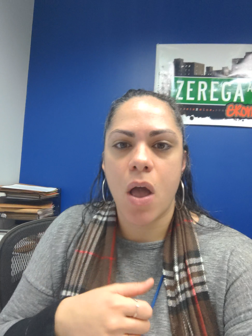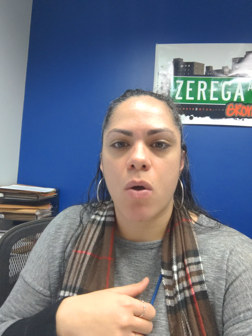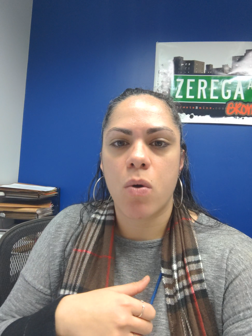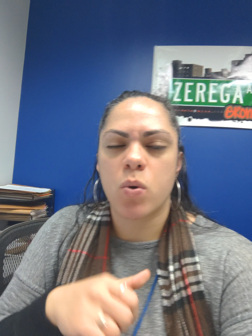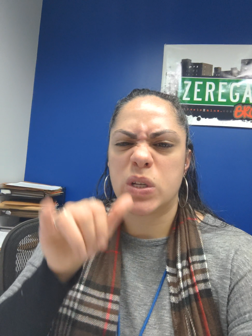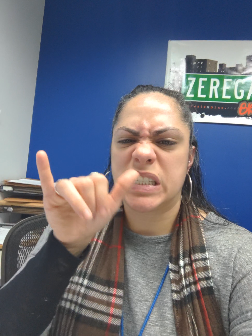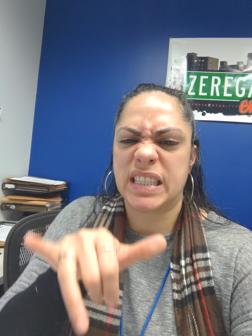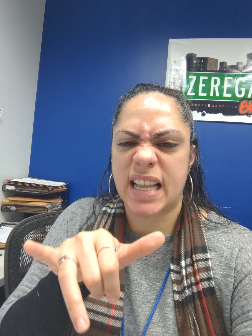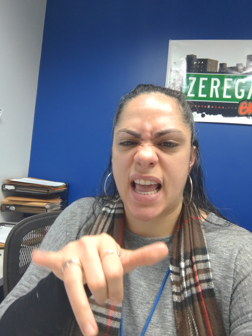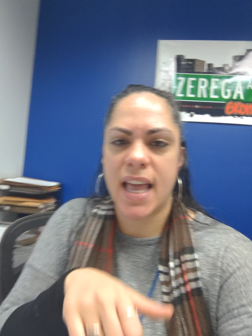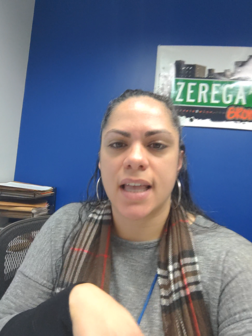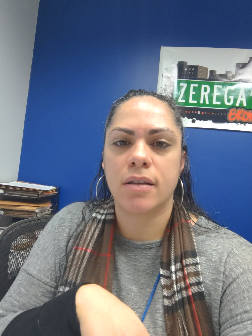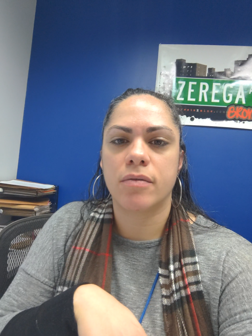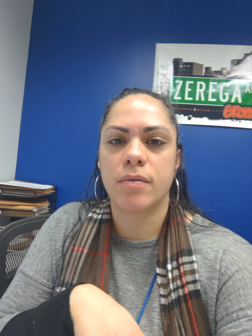stay